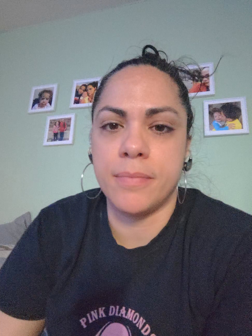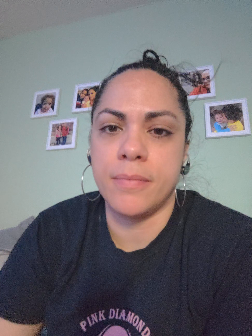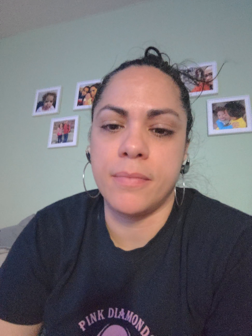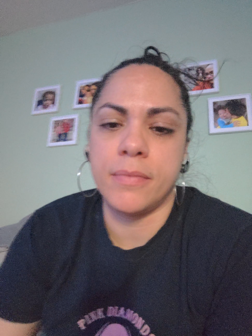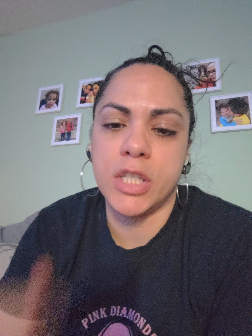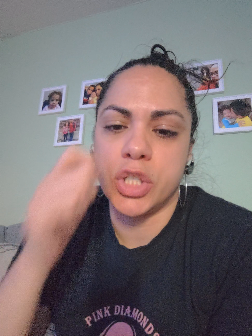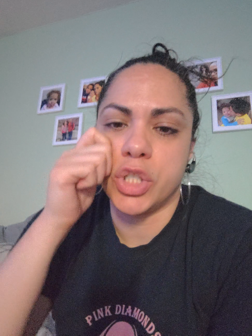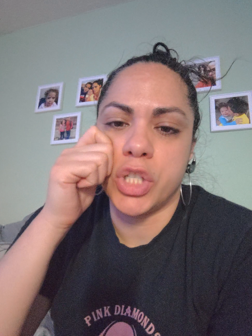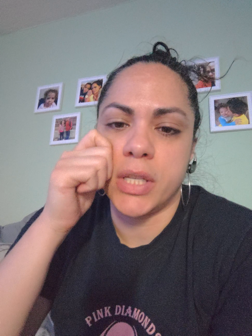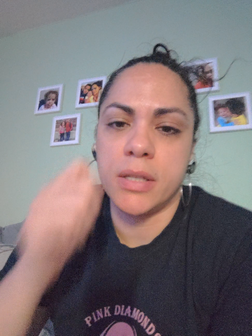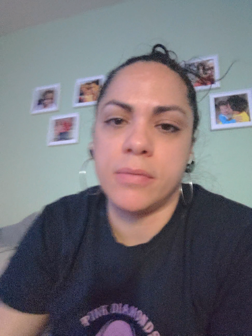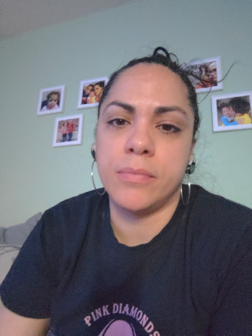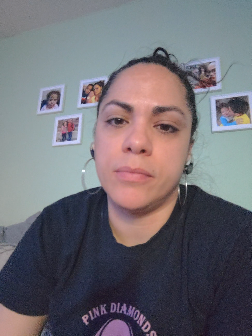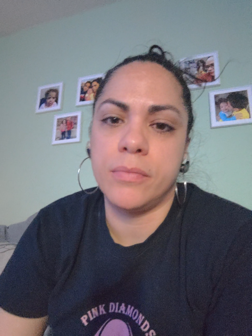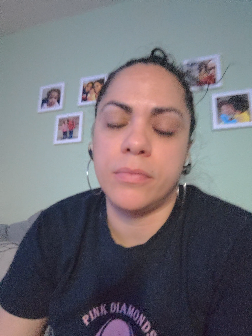cheek